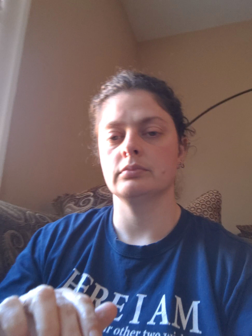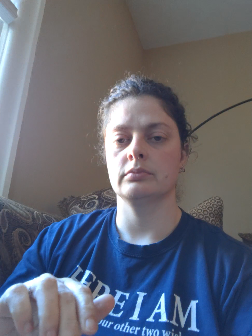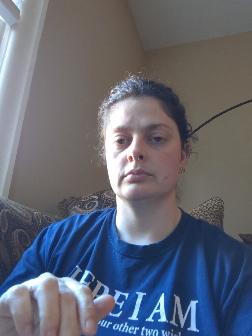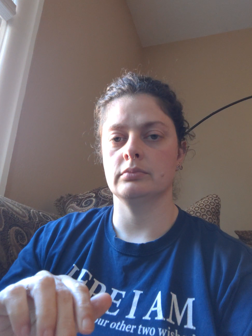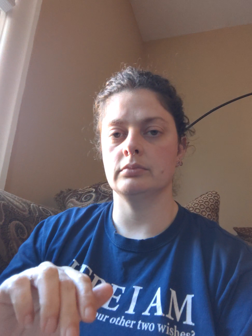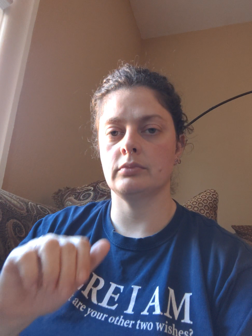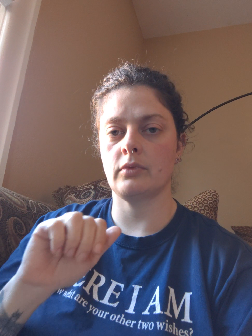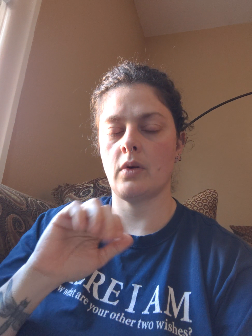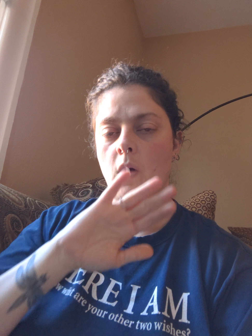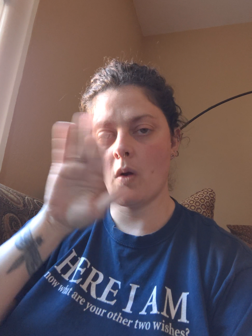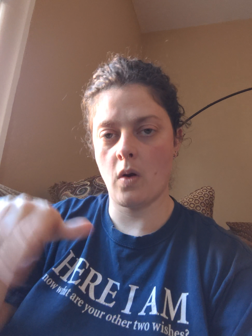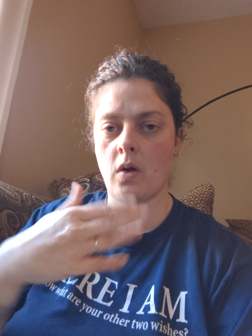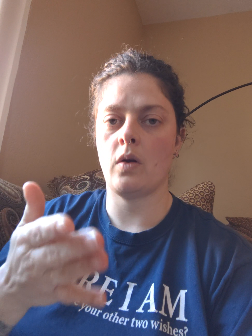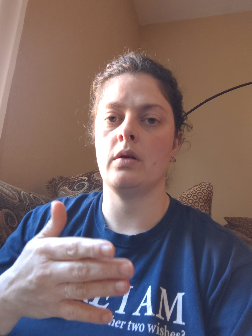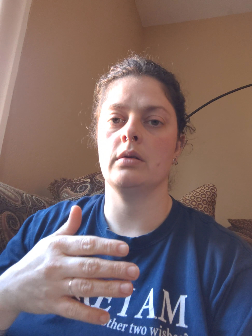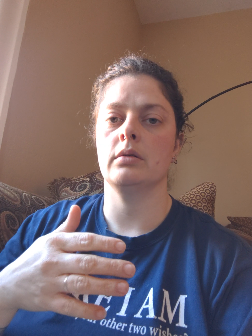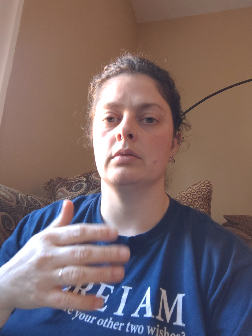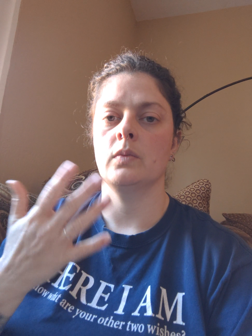all